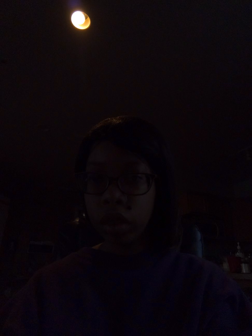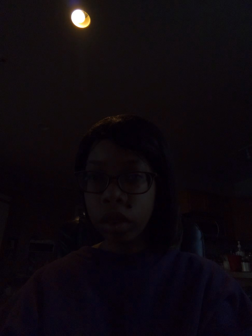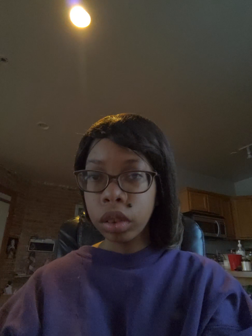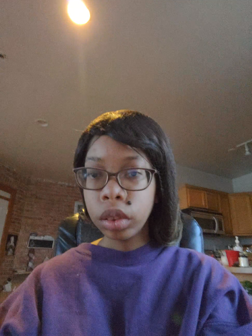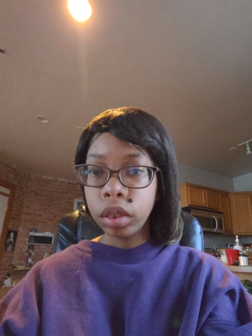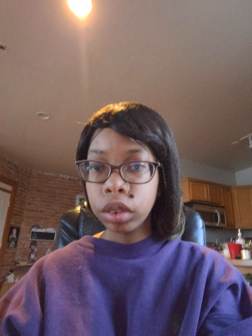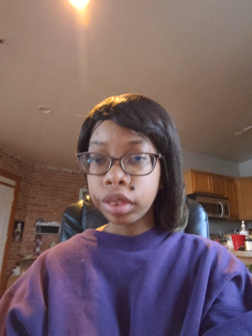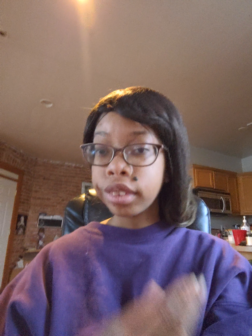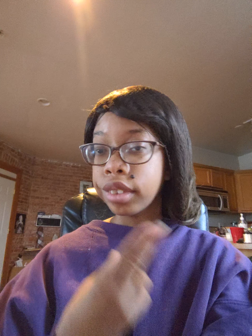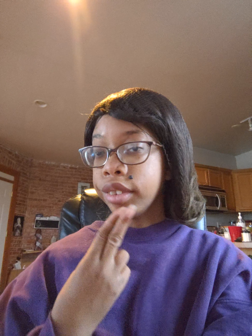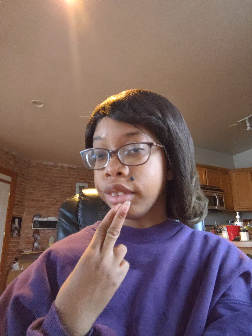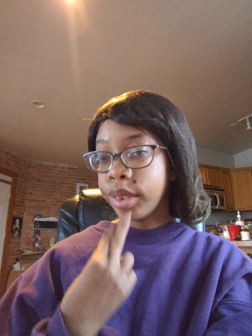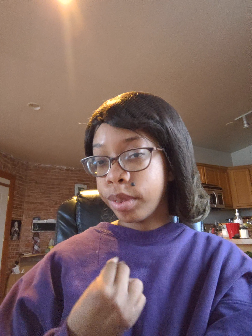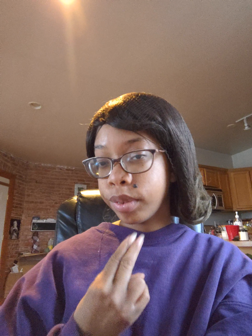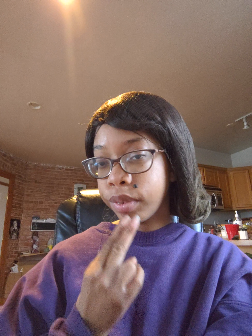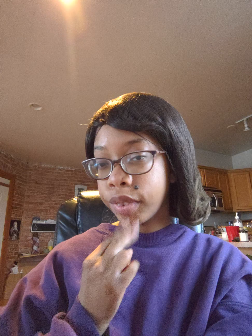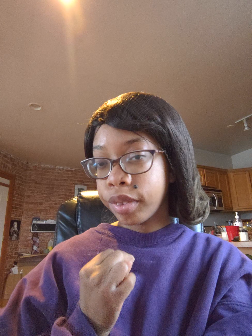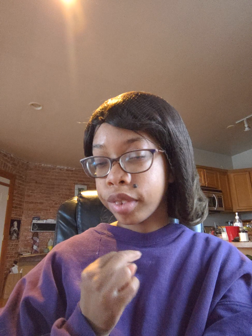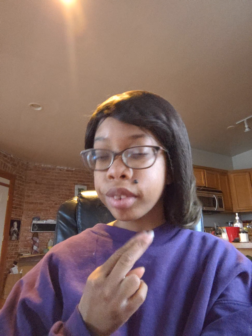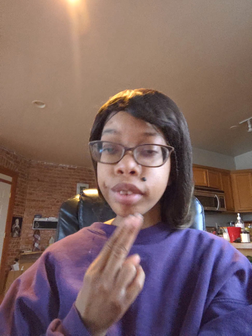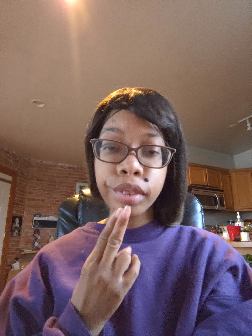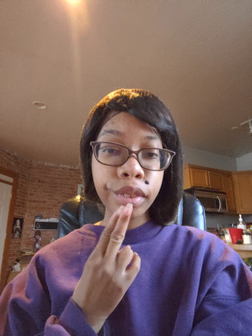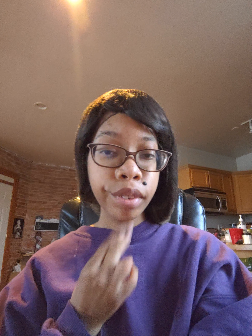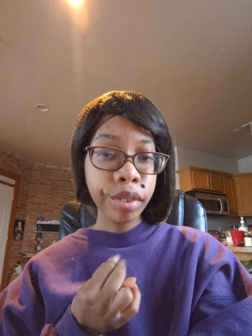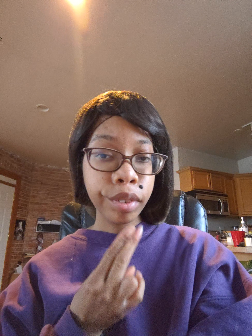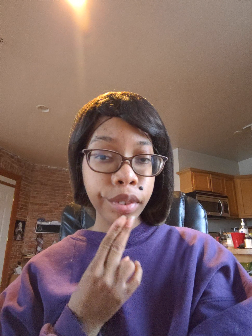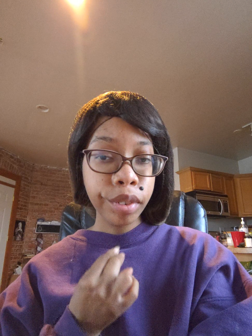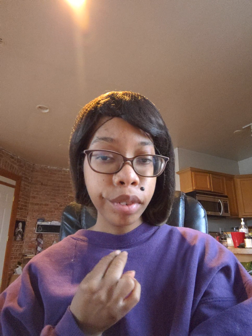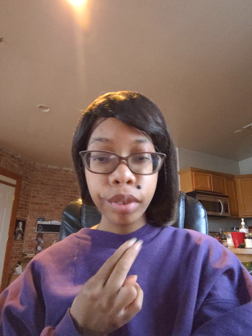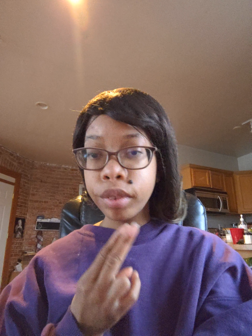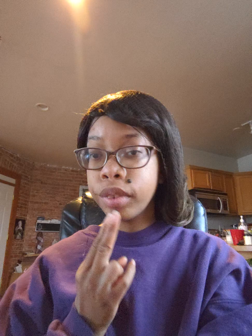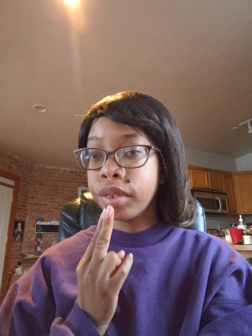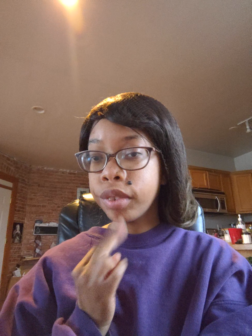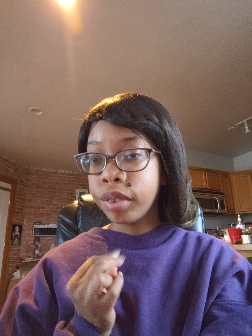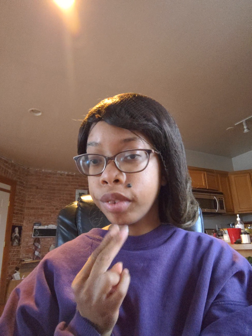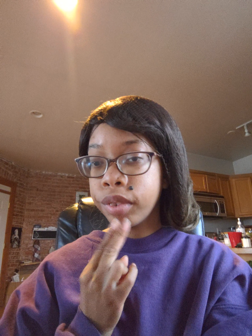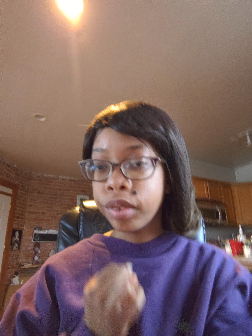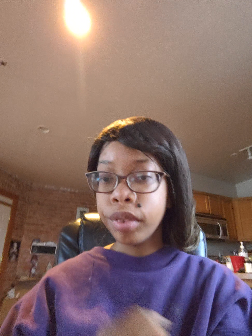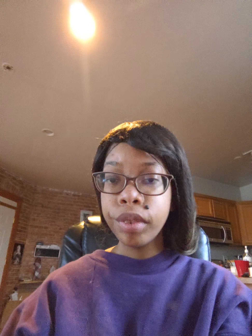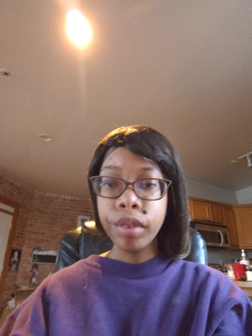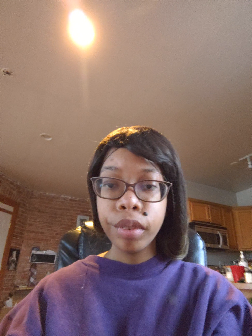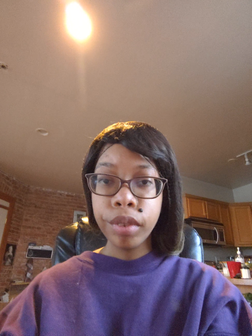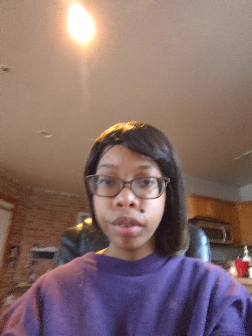cute